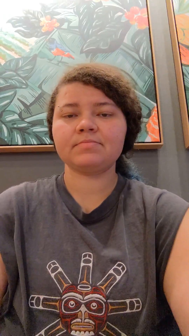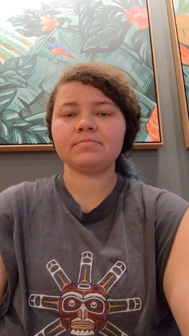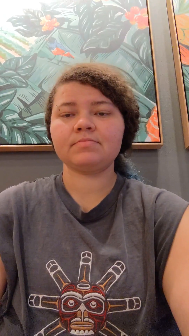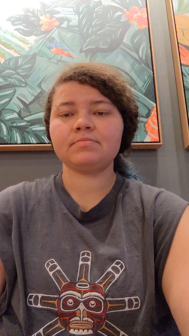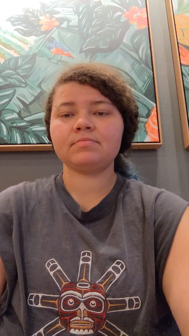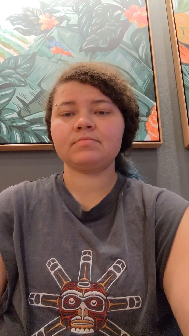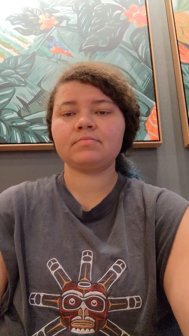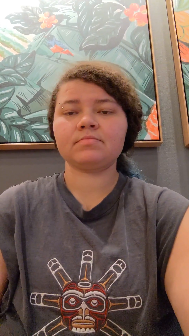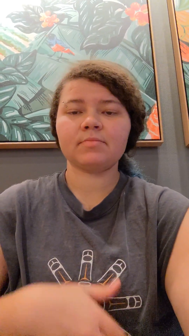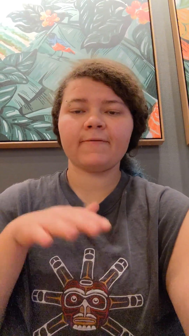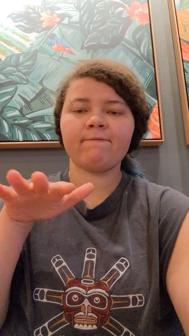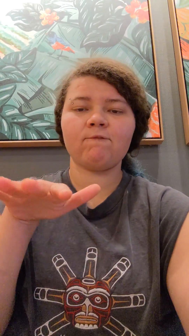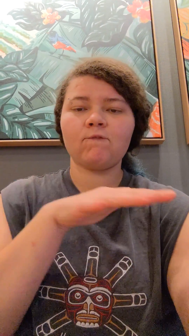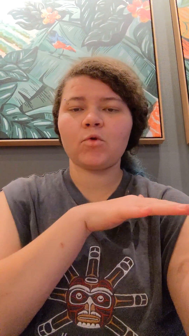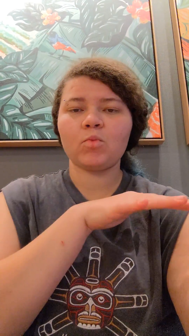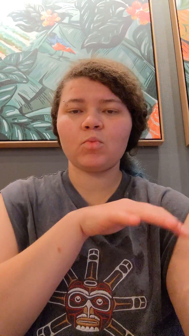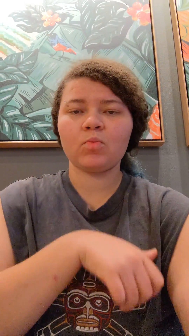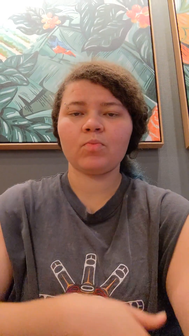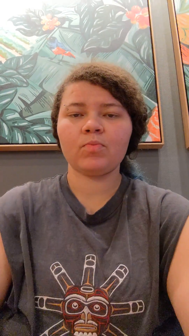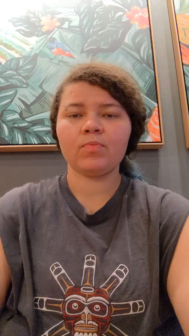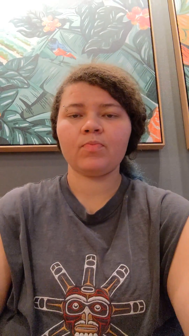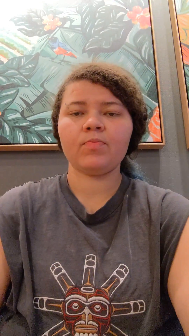full